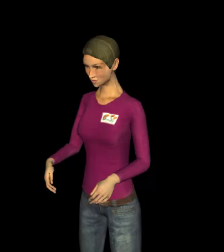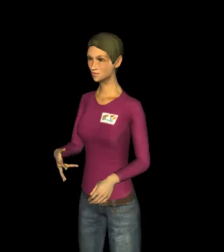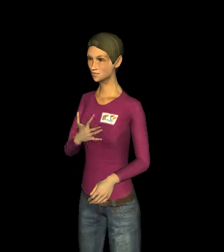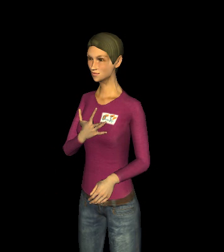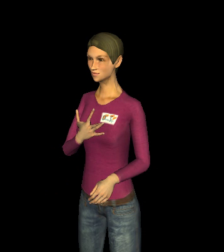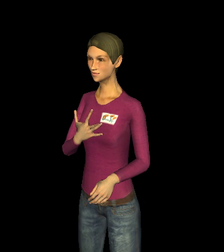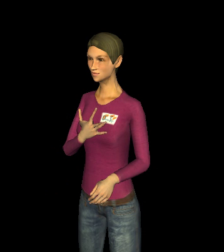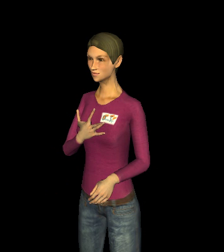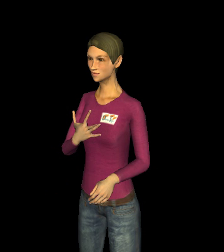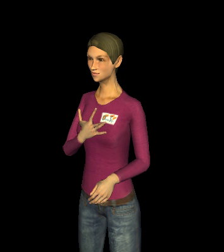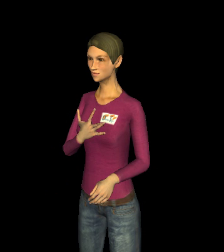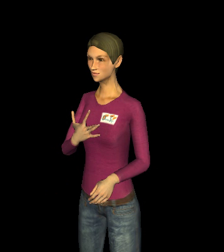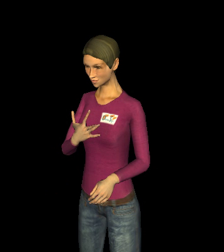قلب